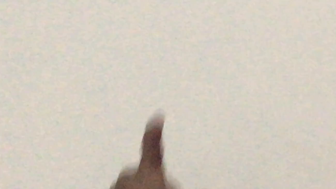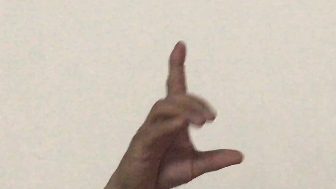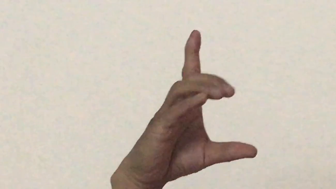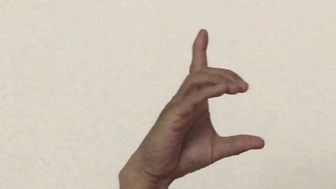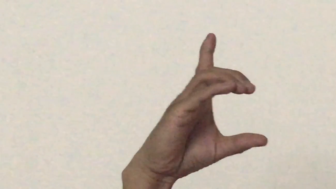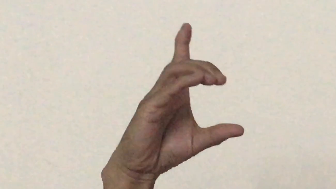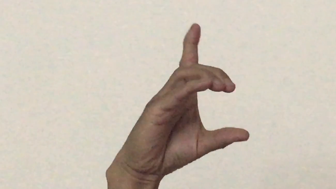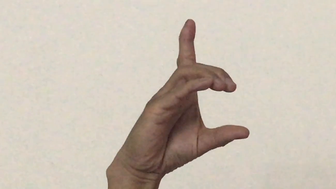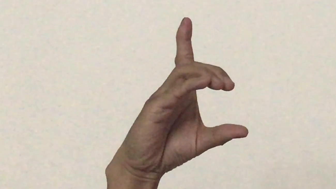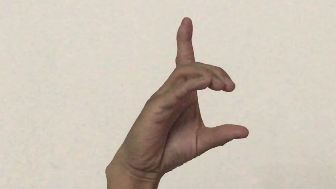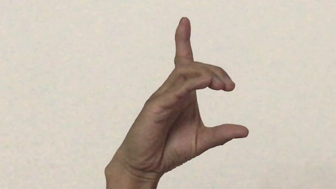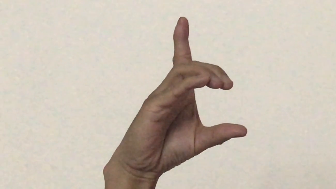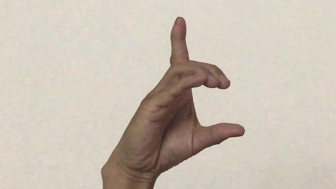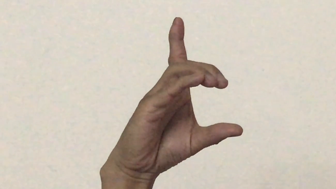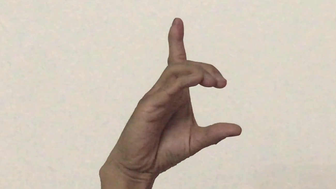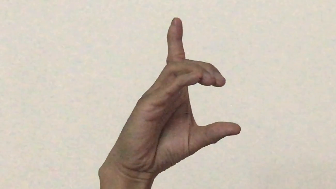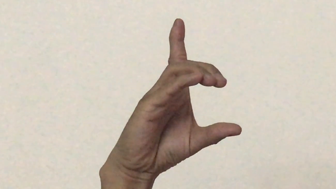ट